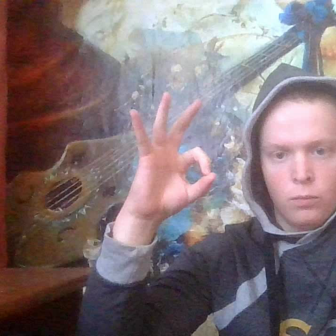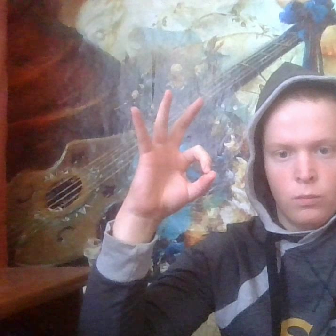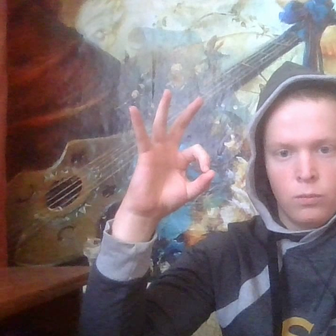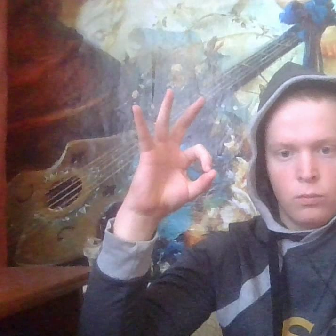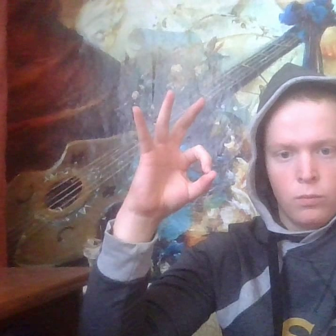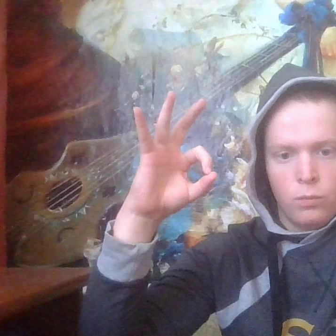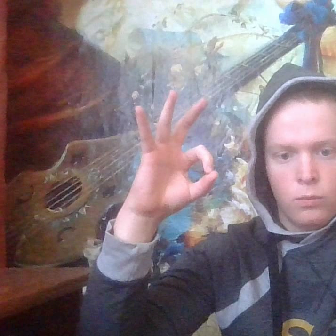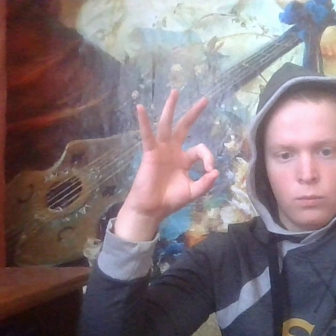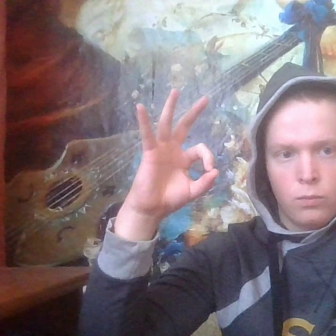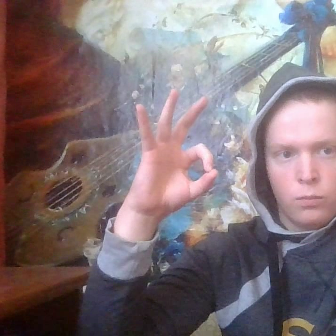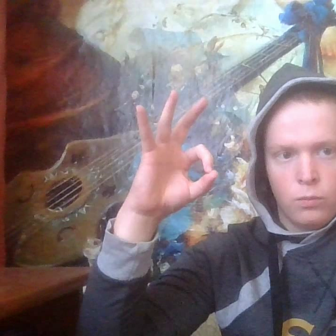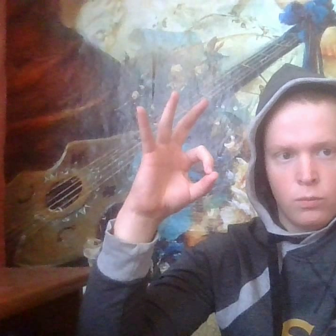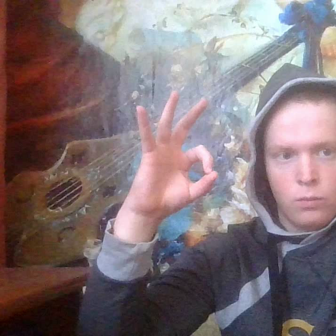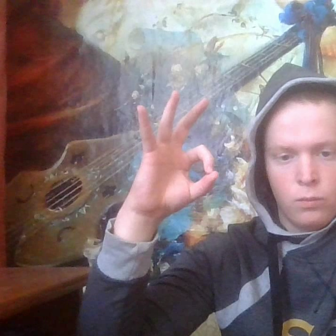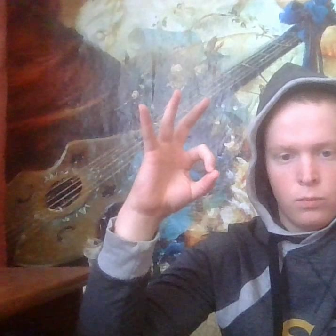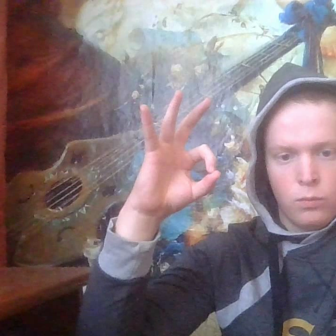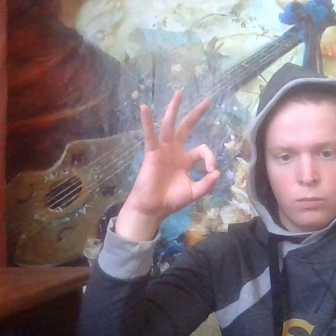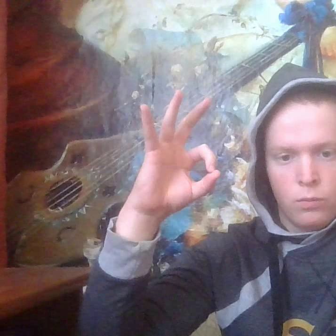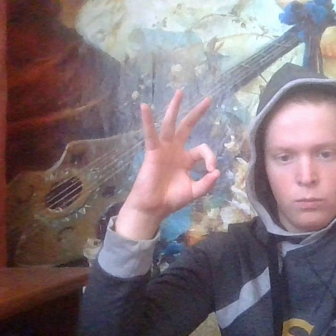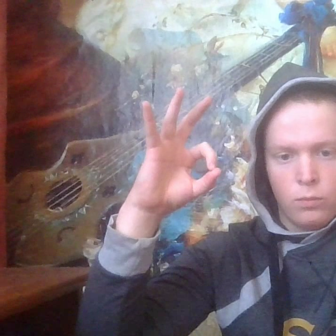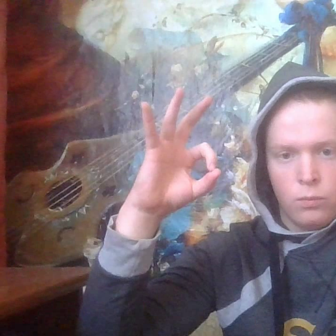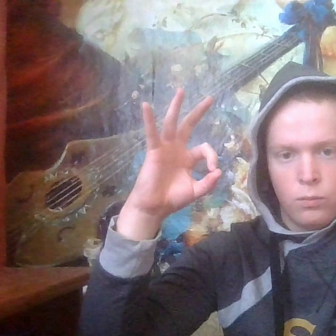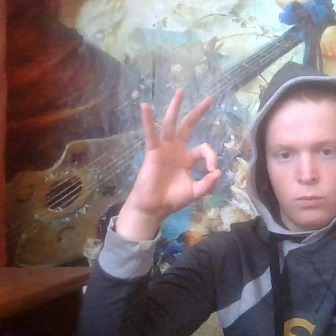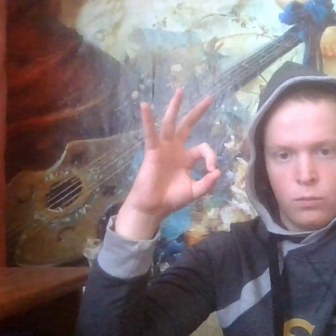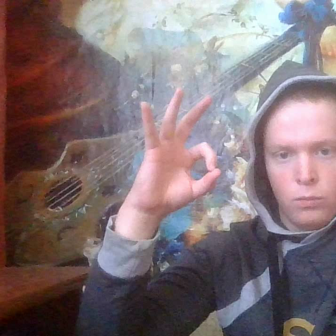О